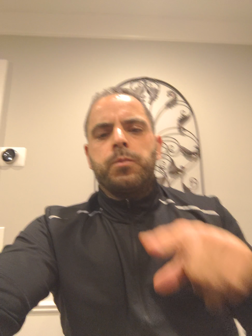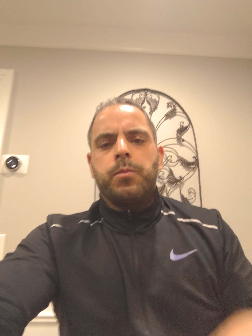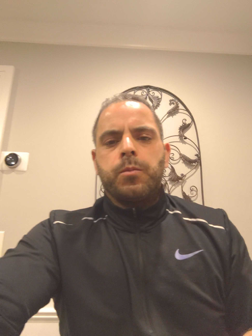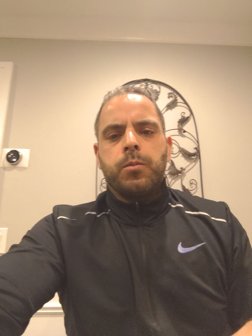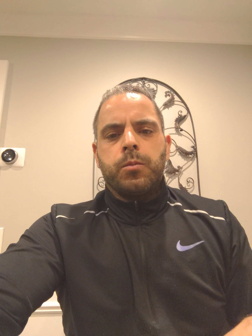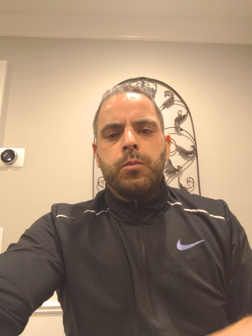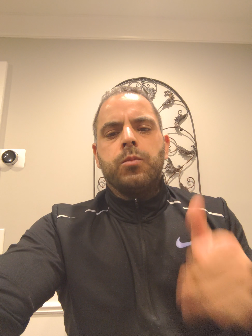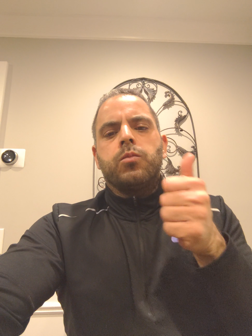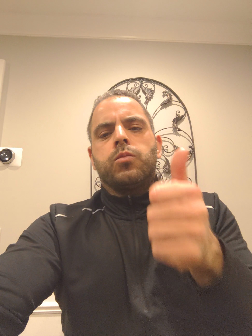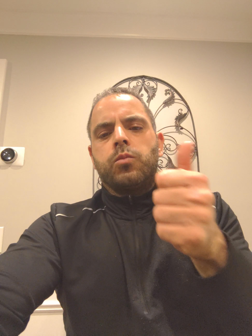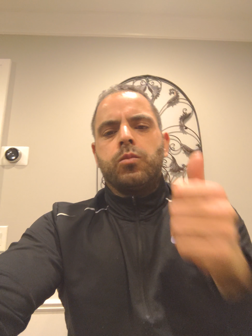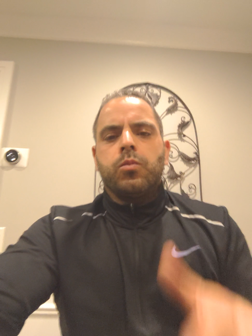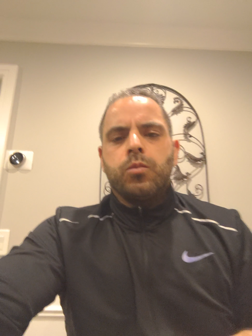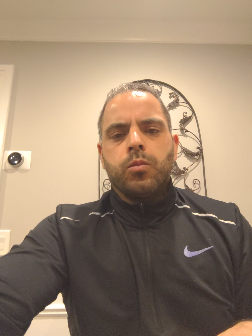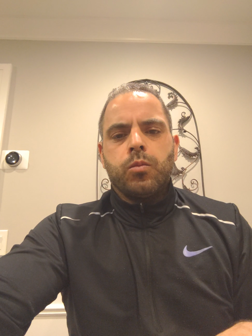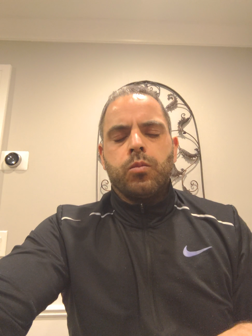yourself